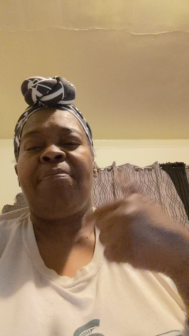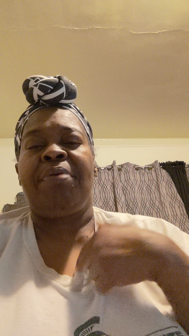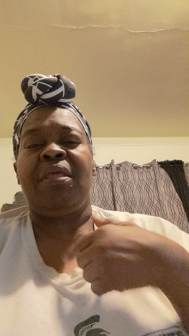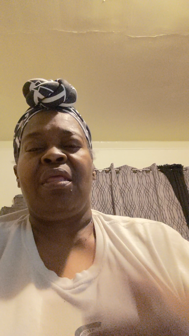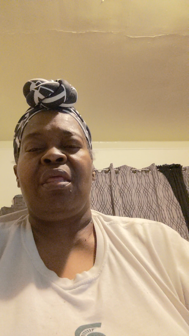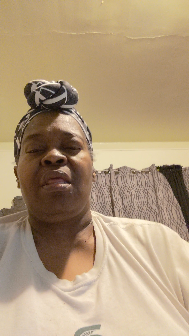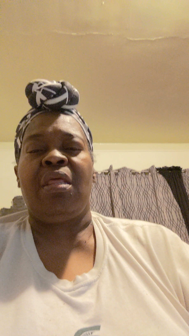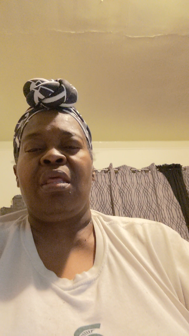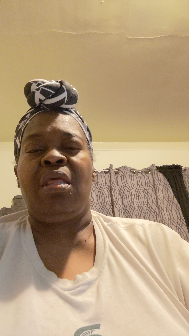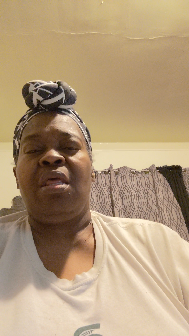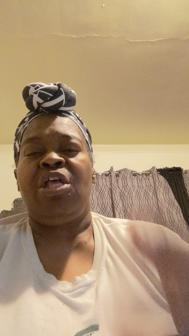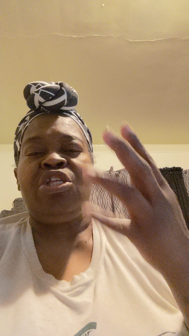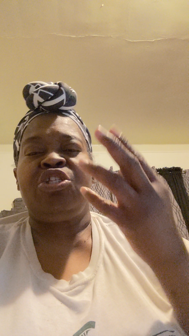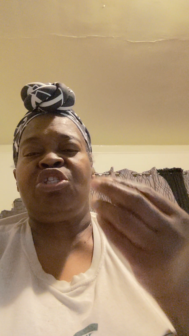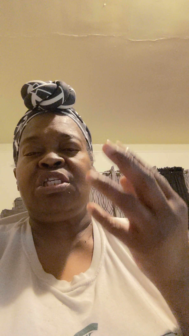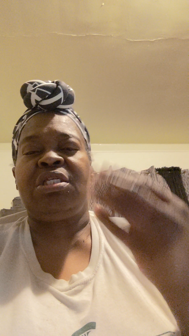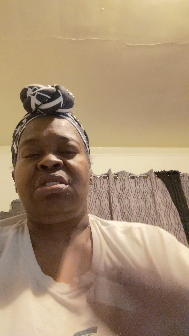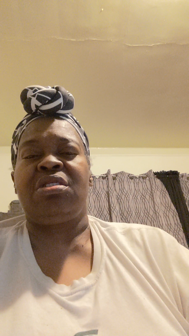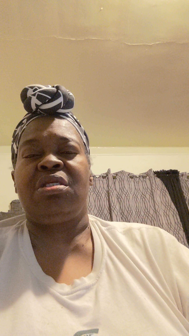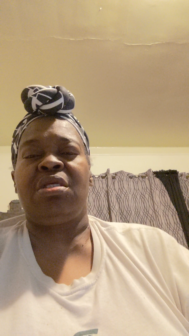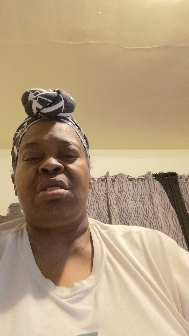gentle